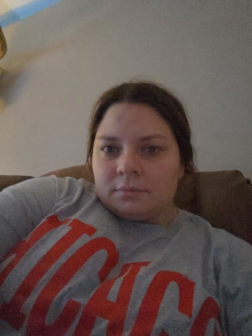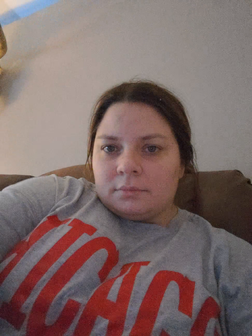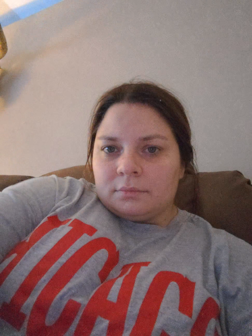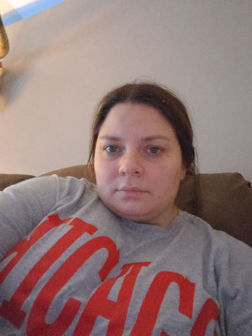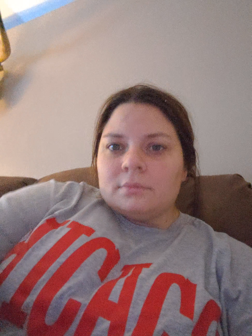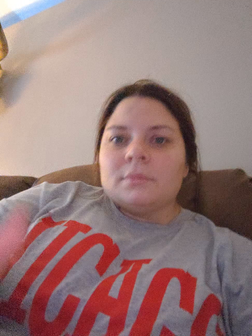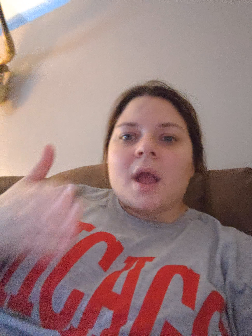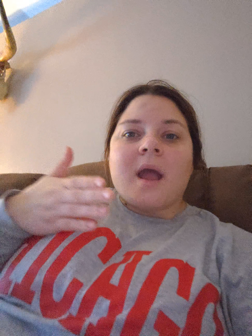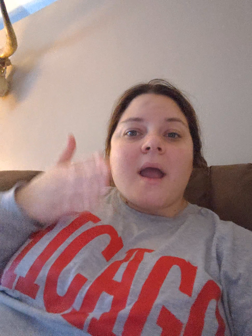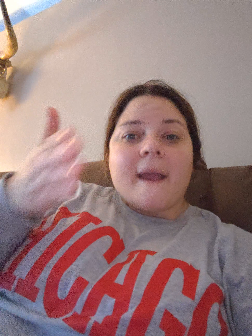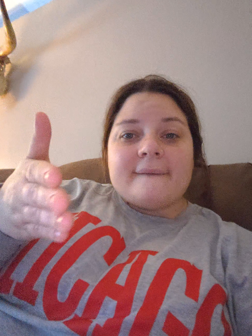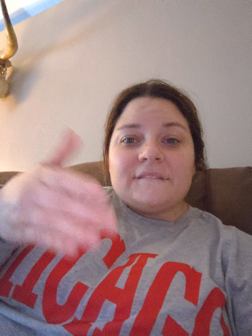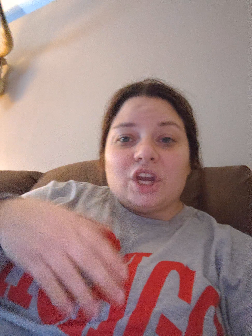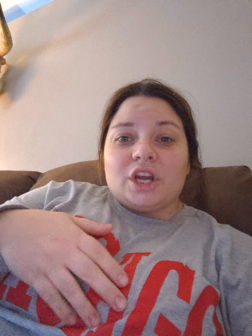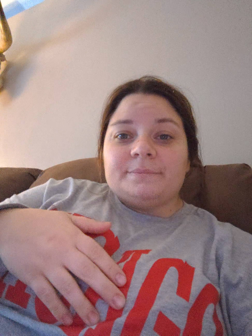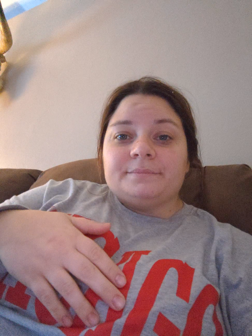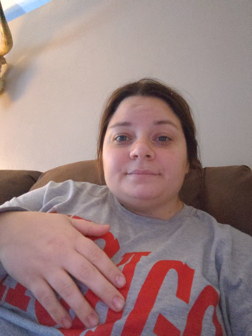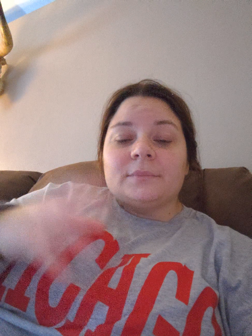after